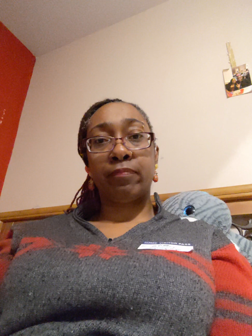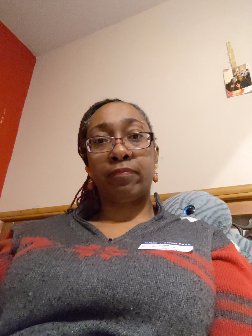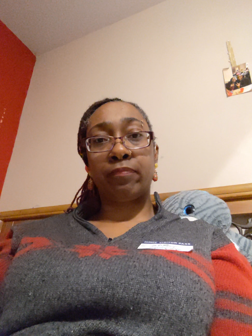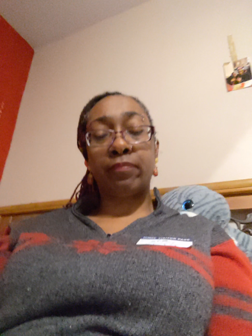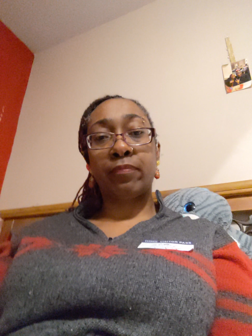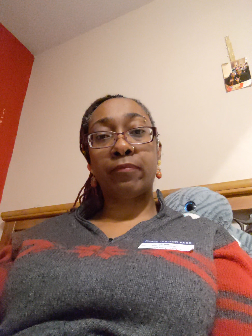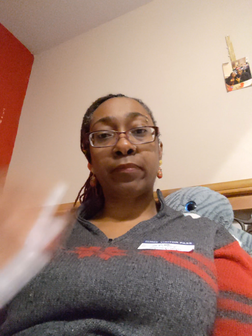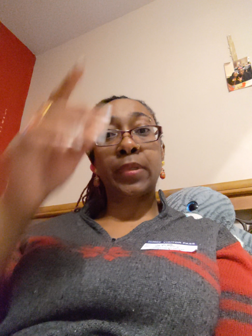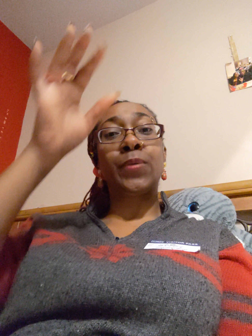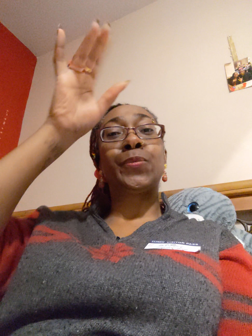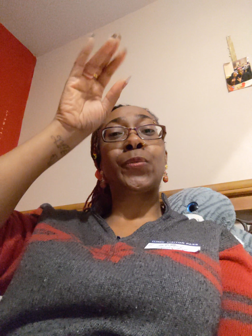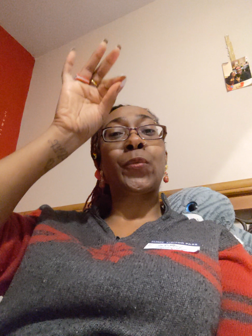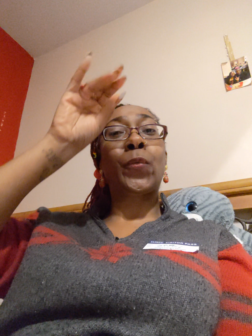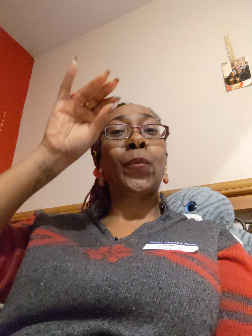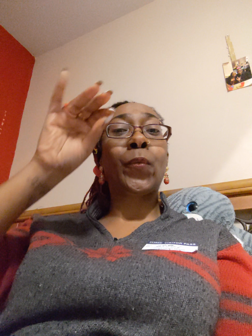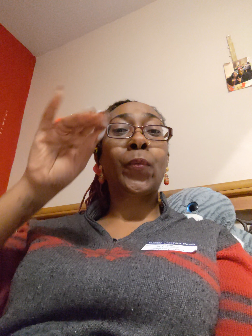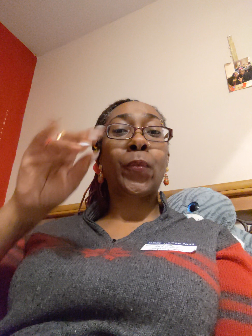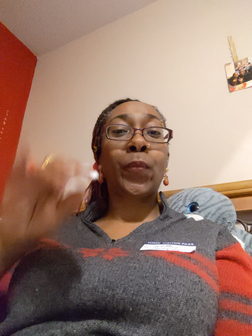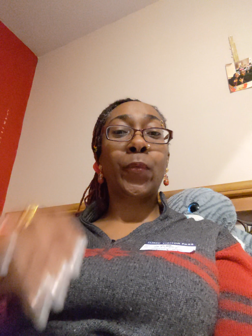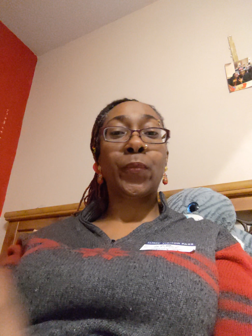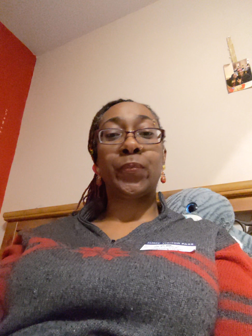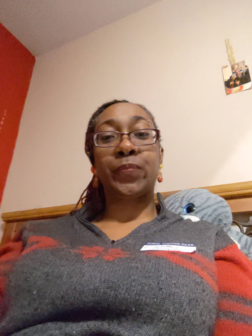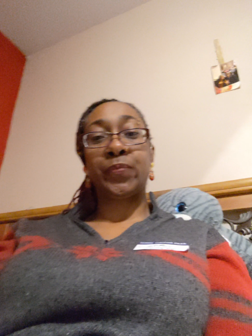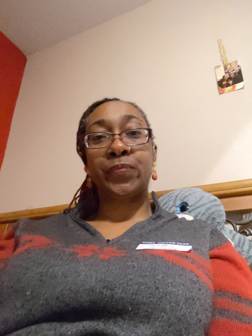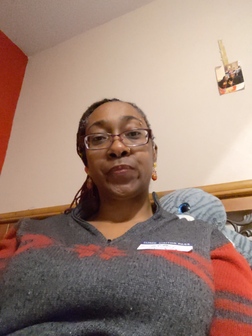snow